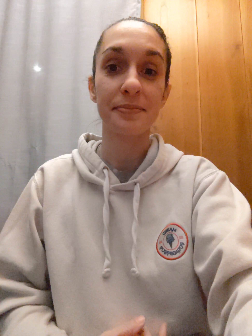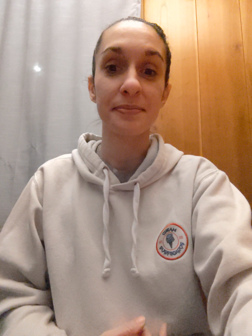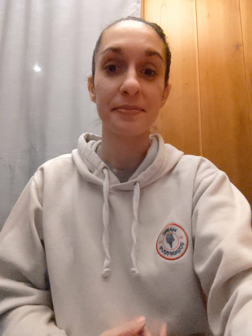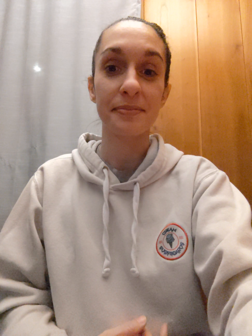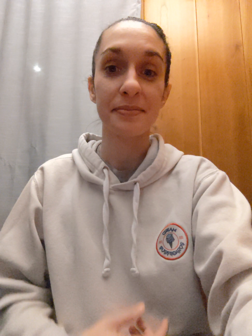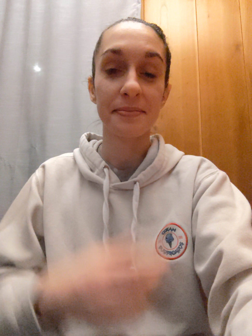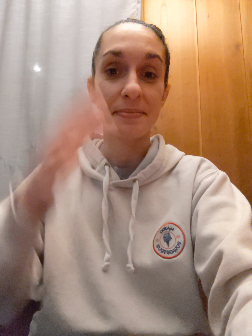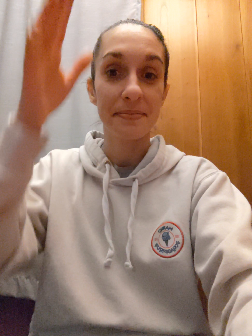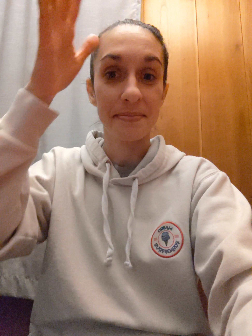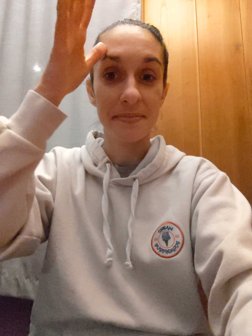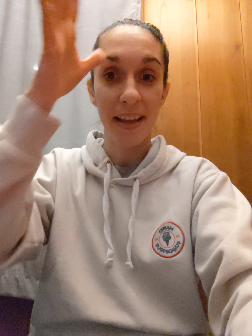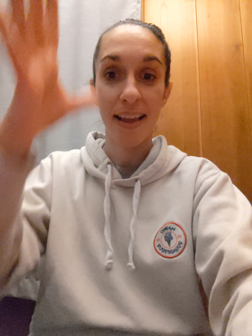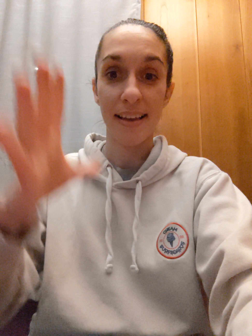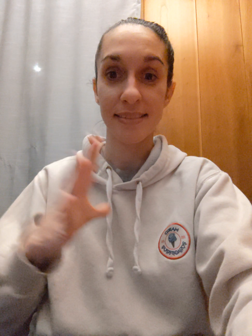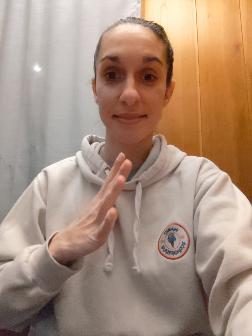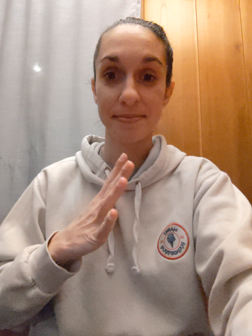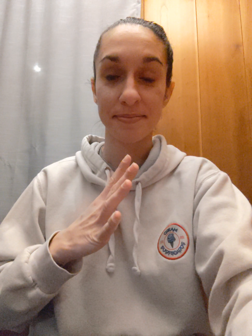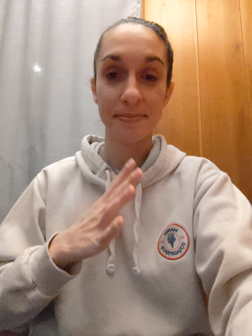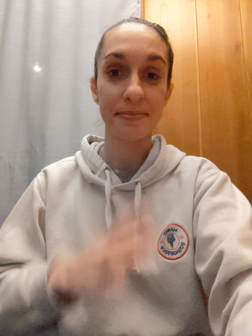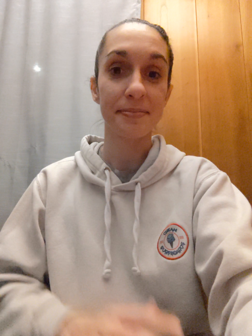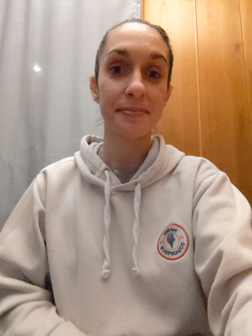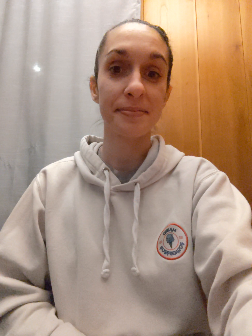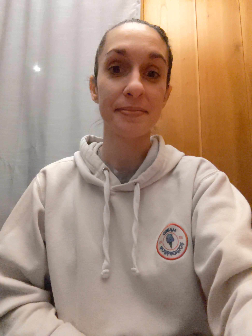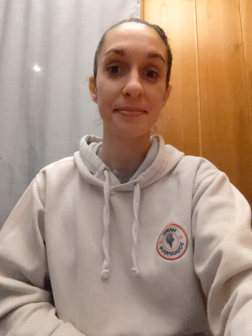man